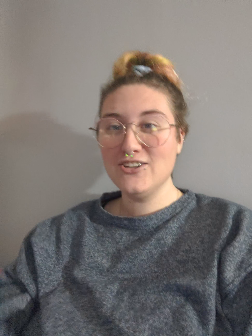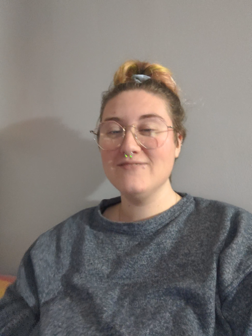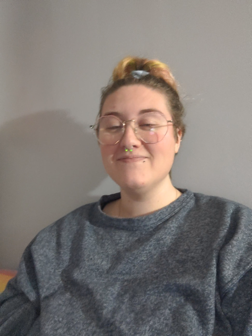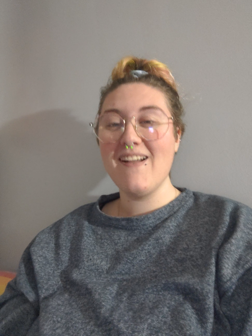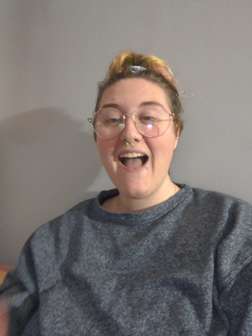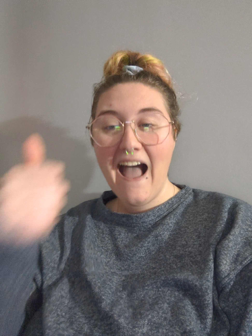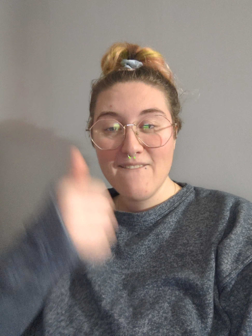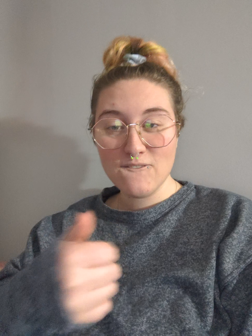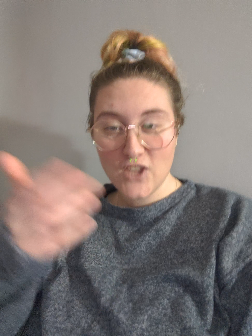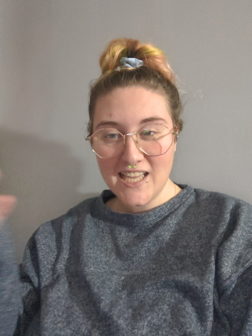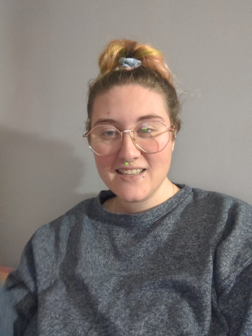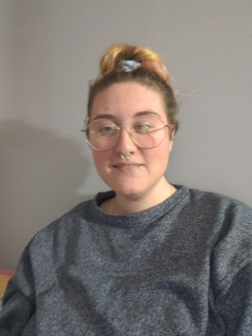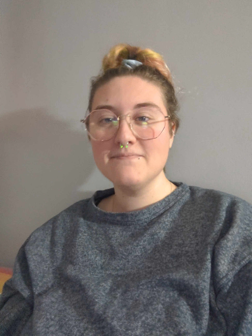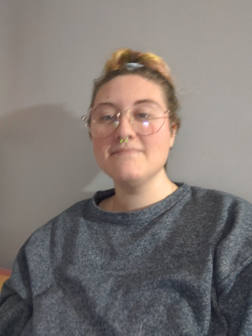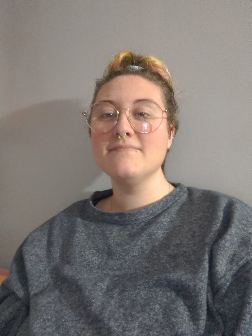every